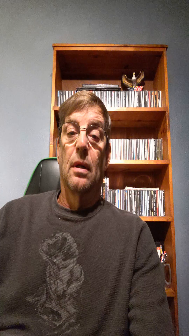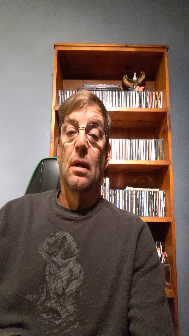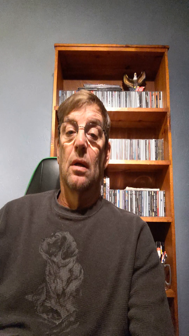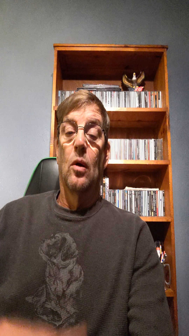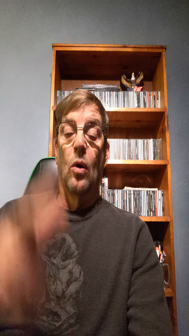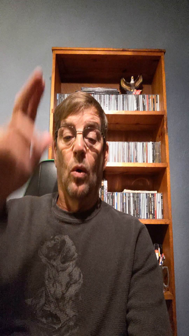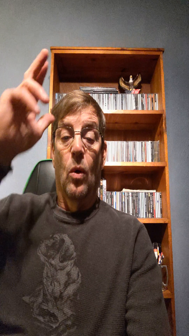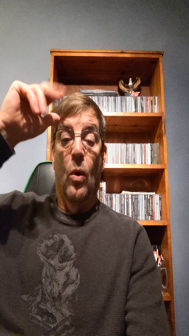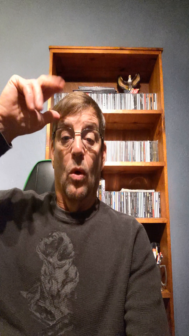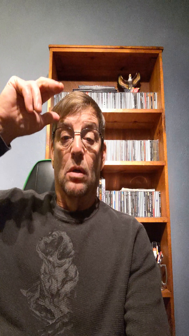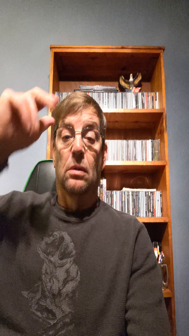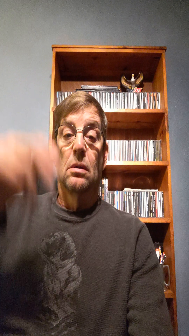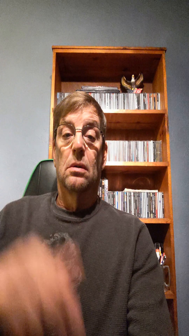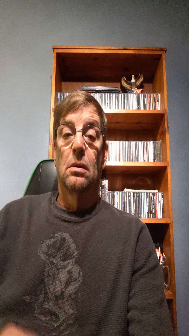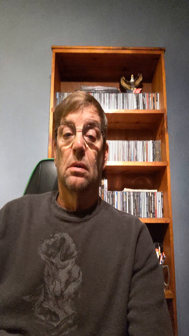horse